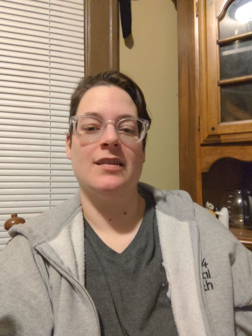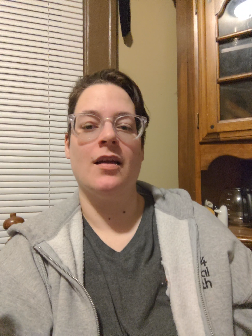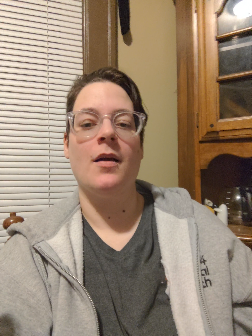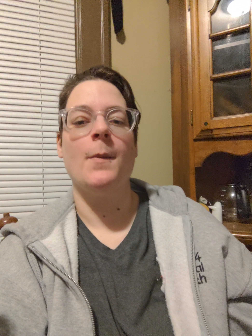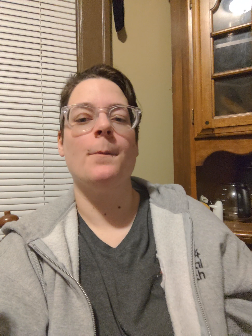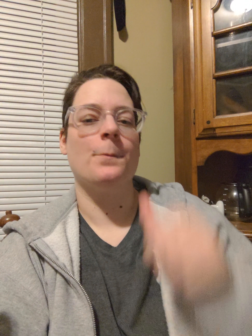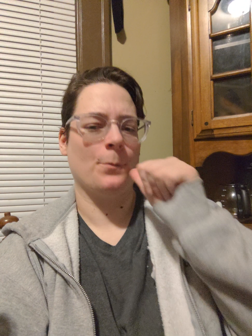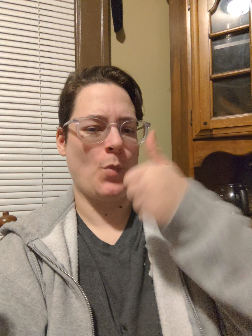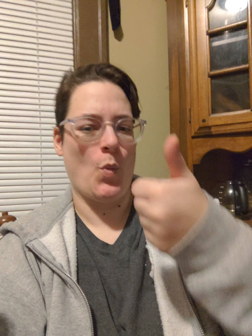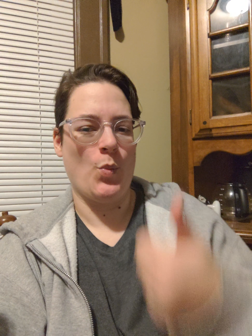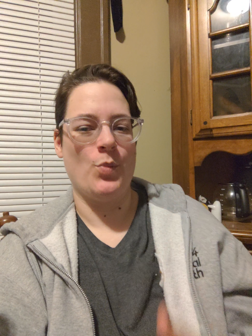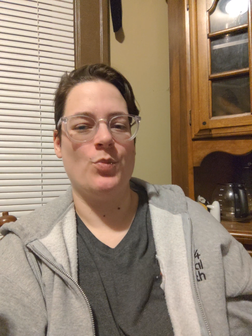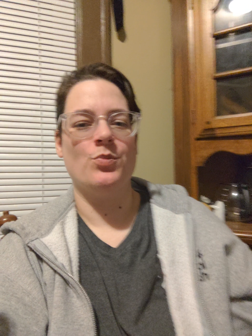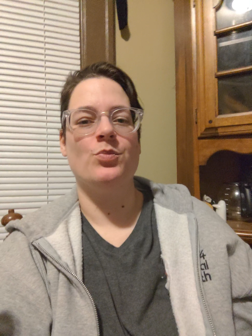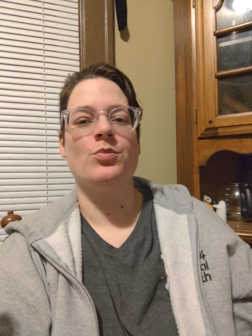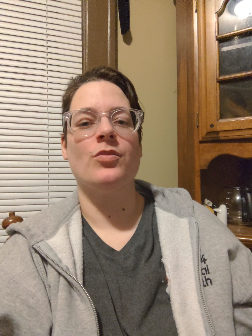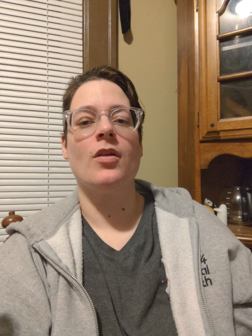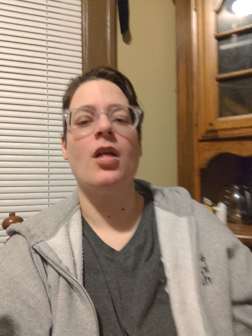tomorrow